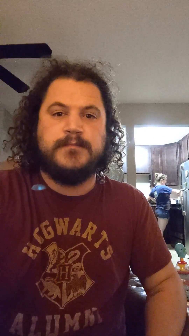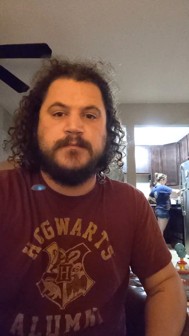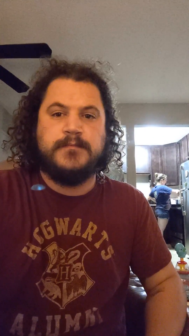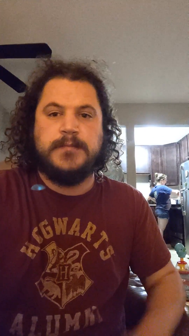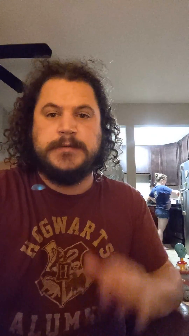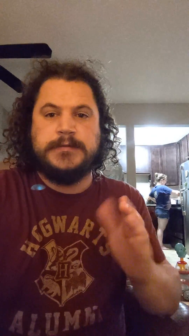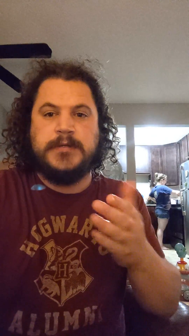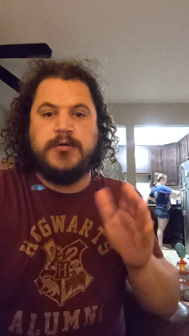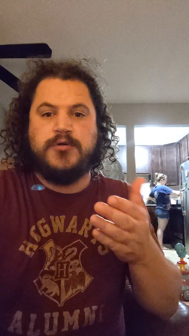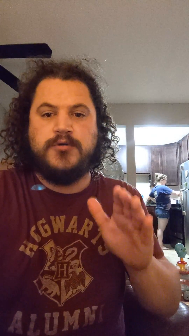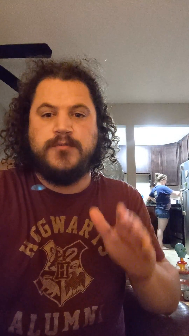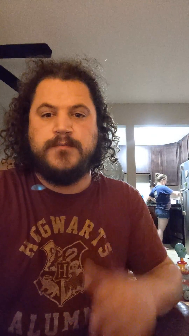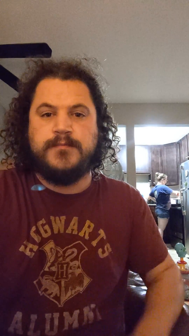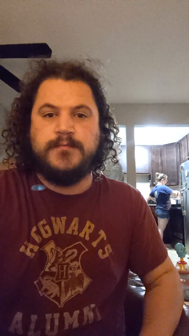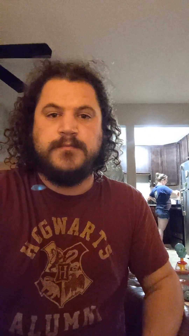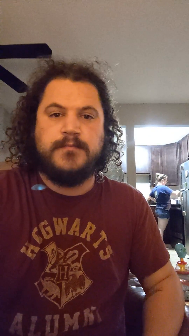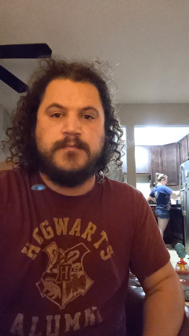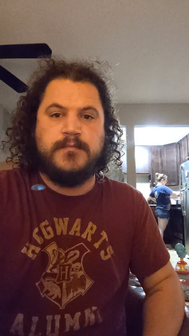share